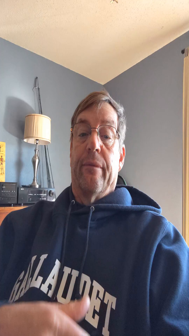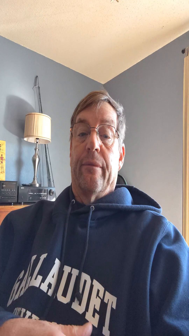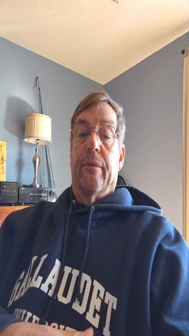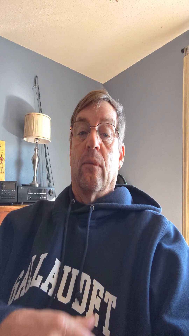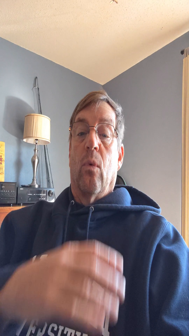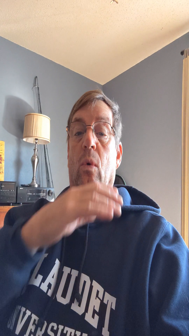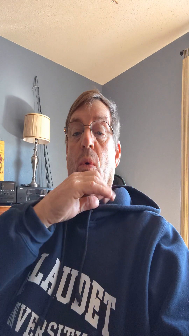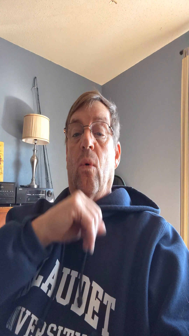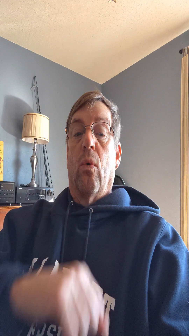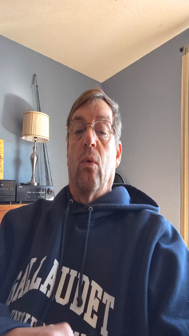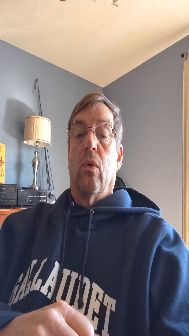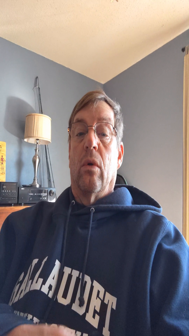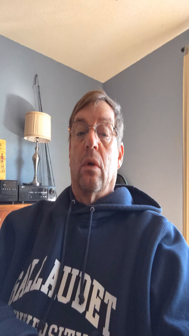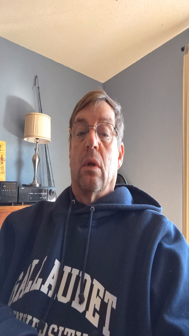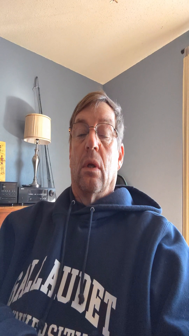old